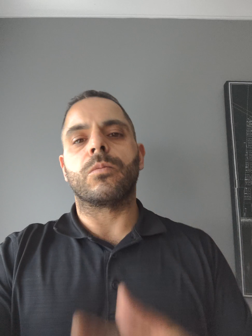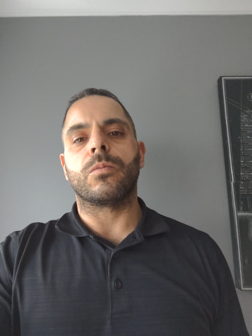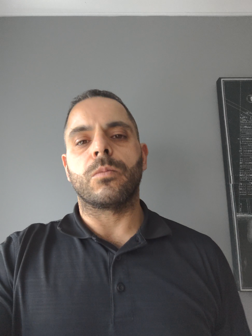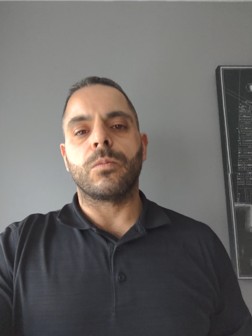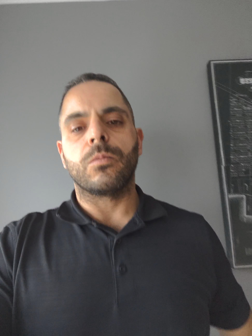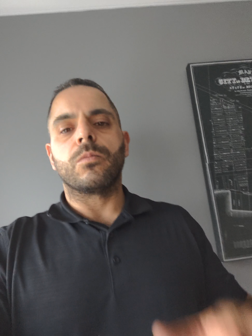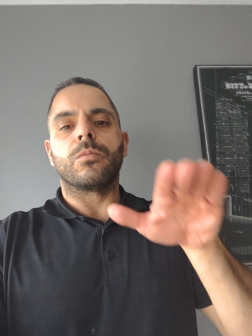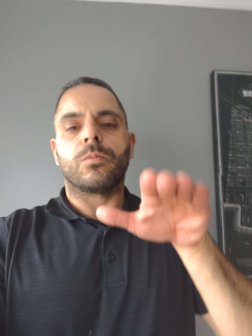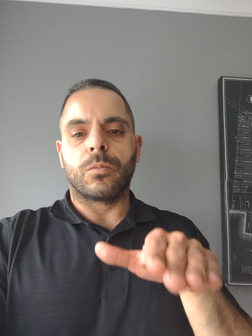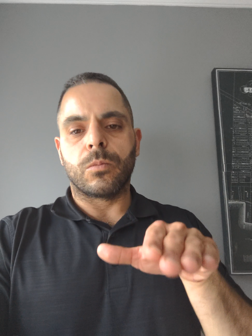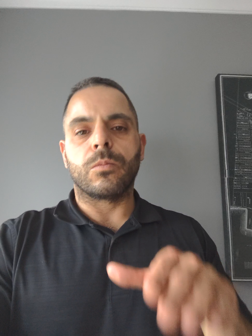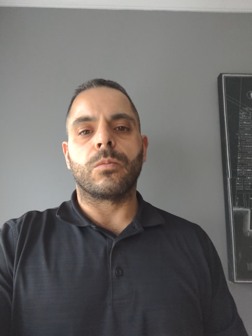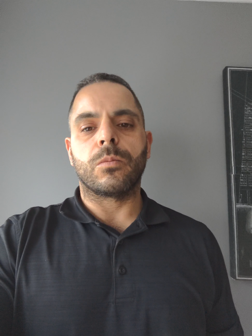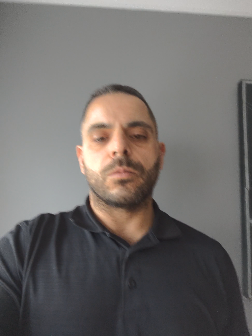child